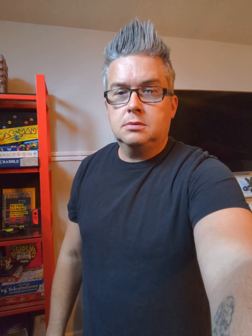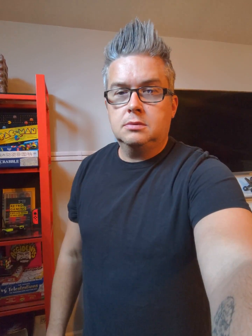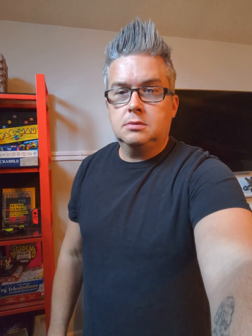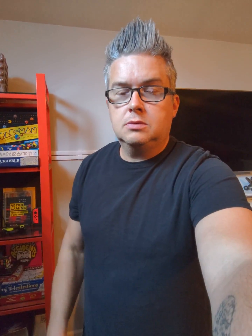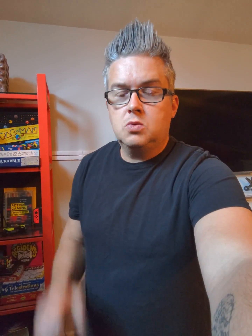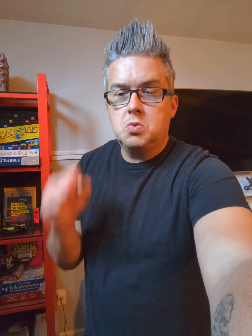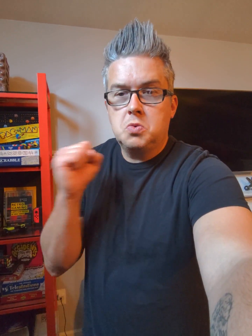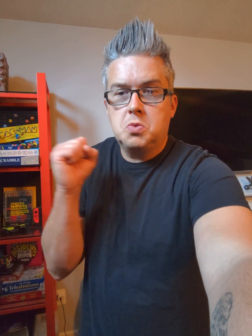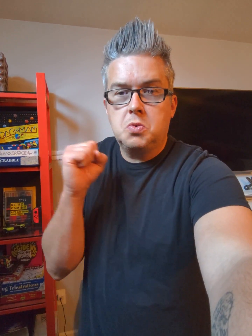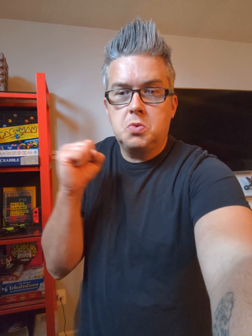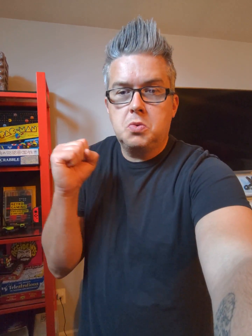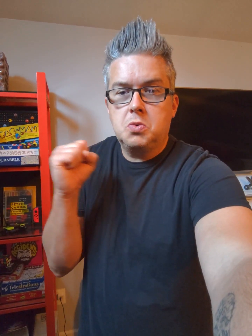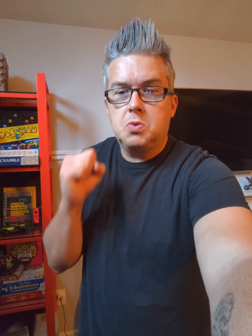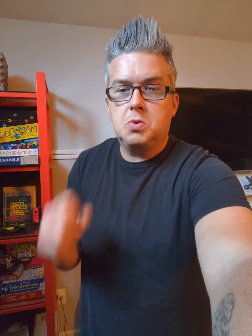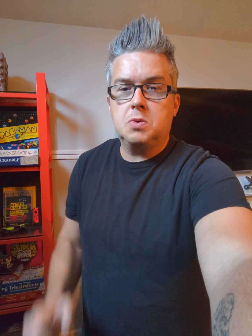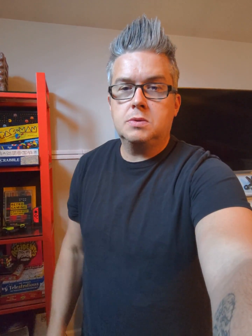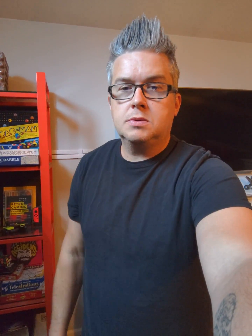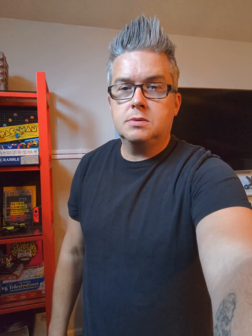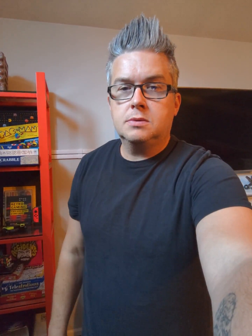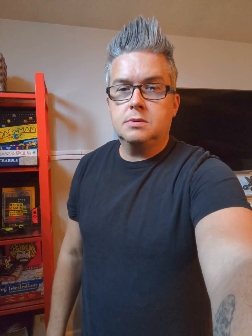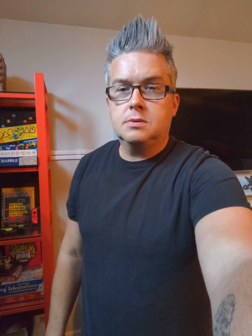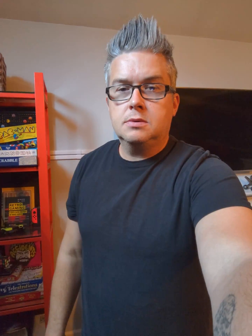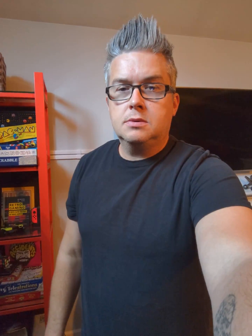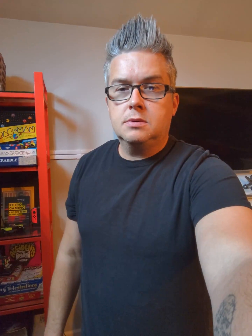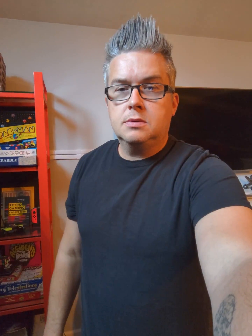cold